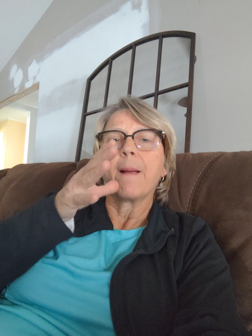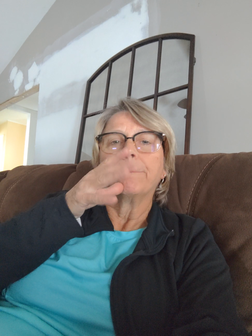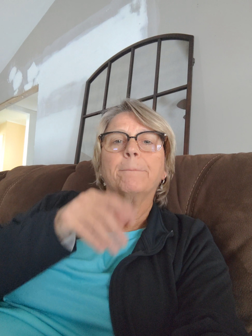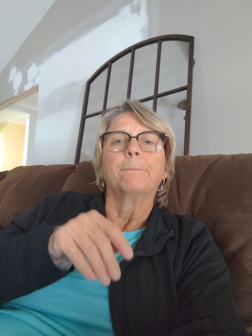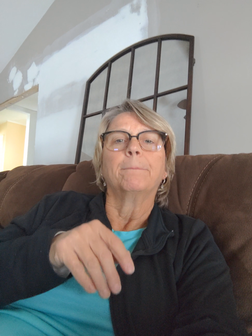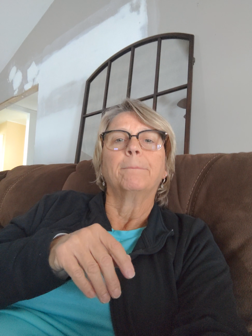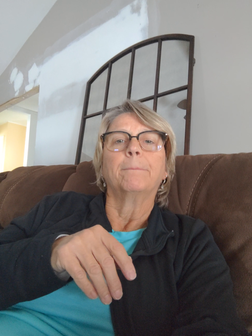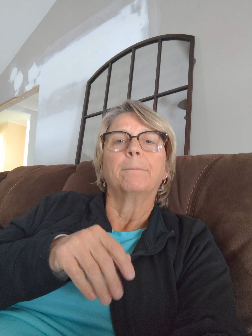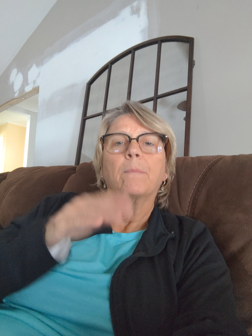mom